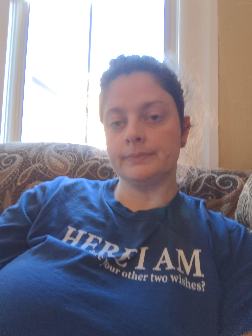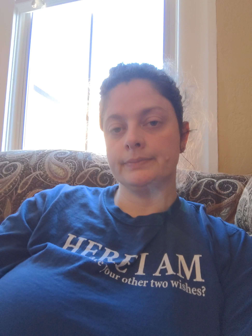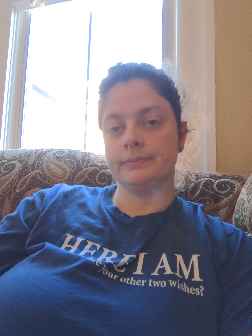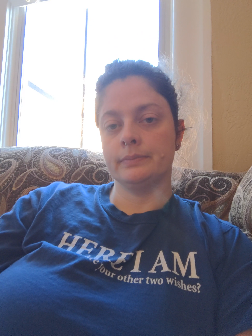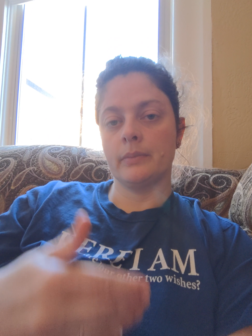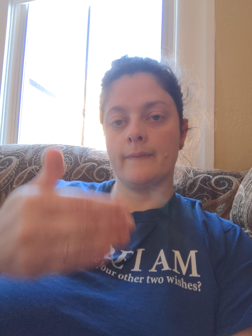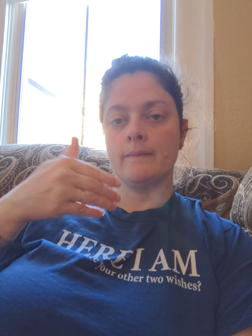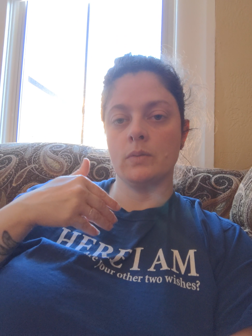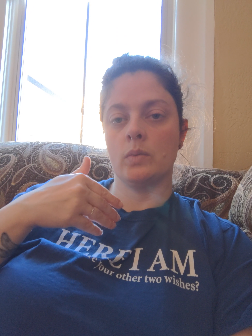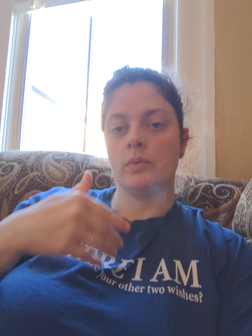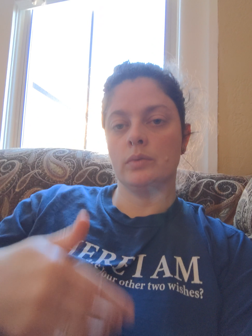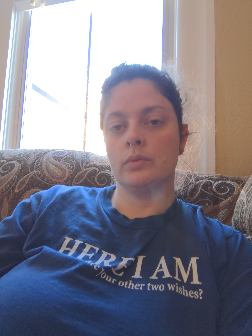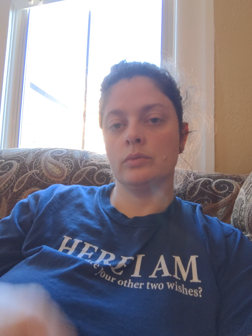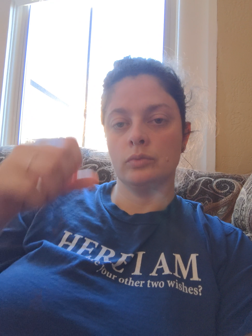before